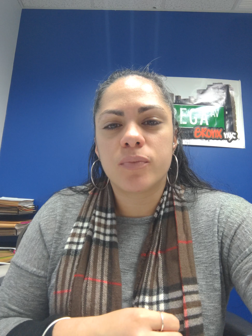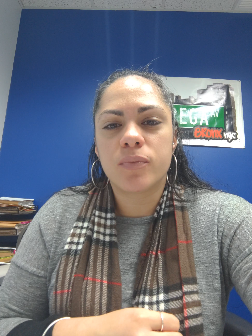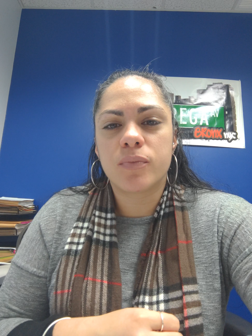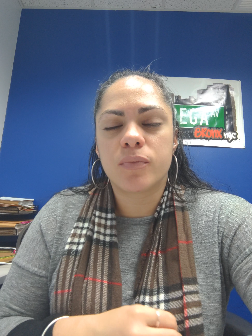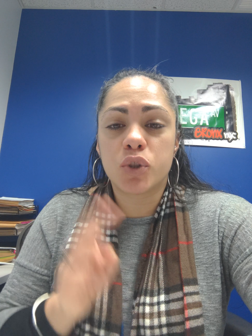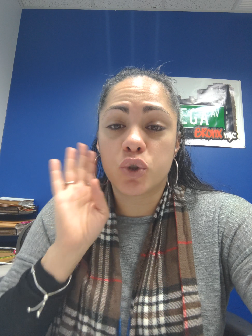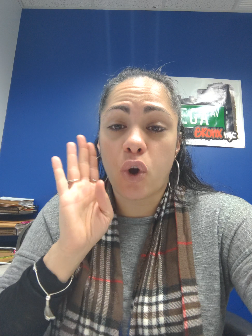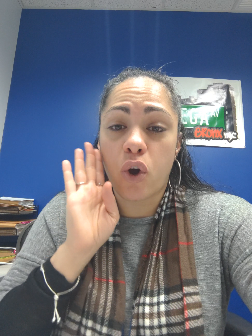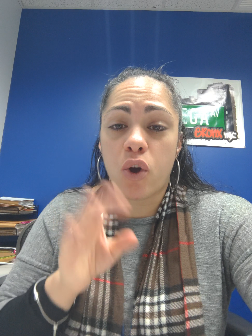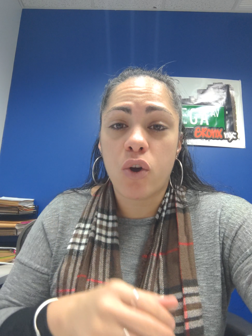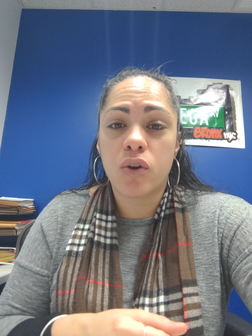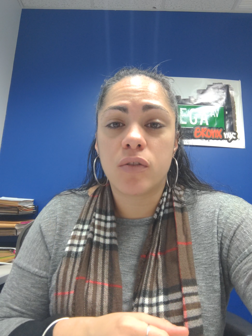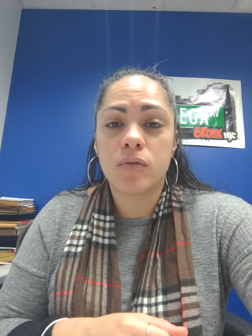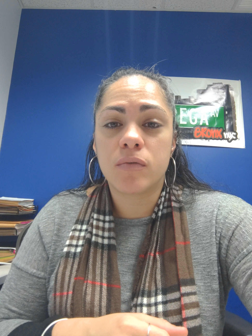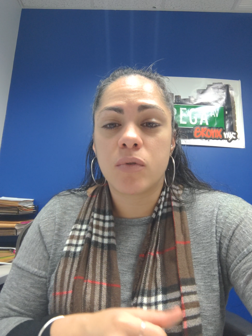dog